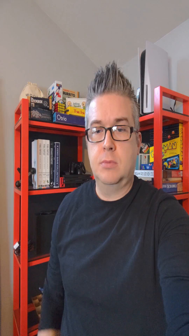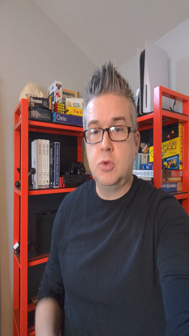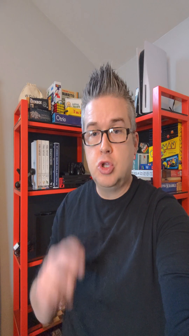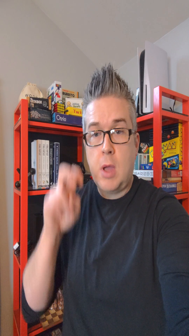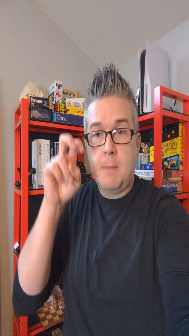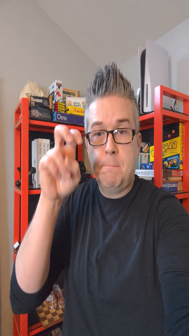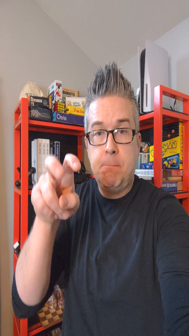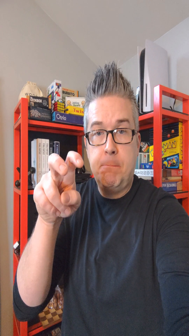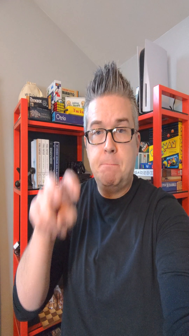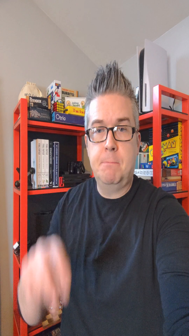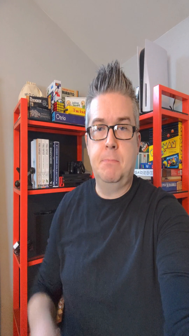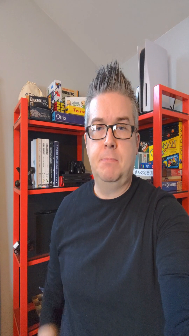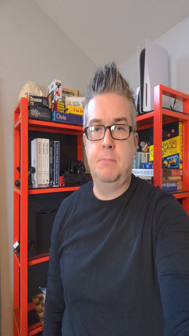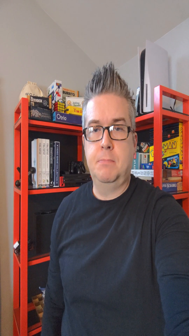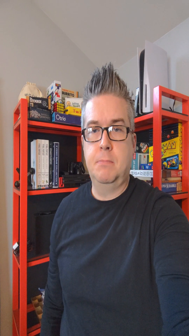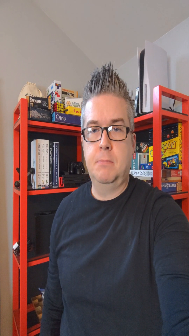jump